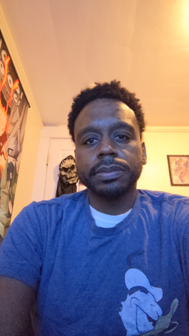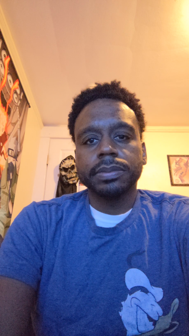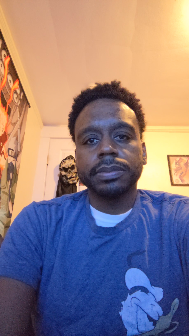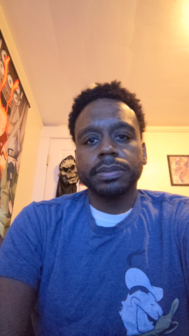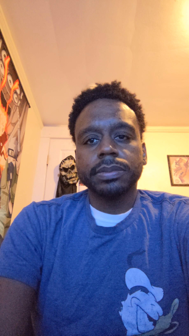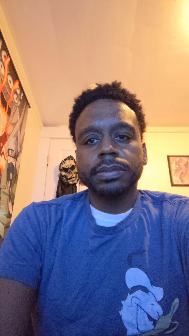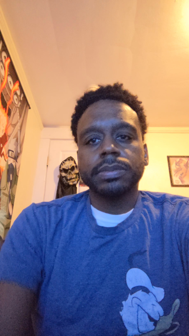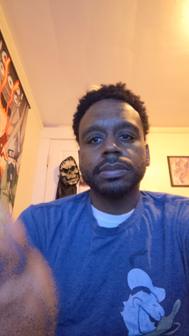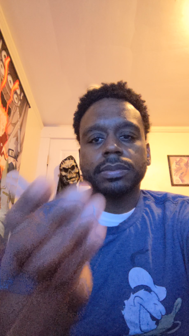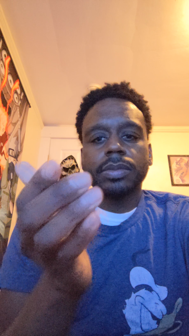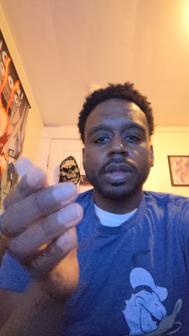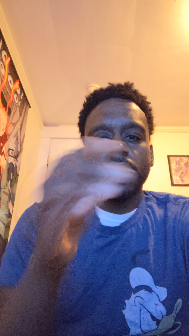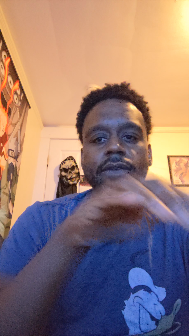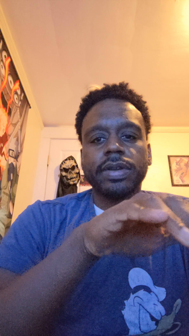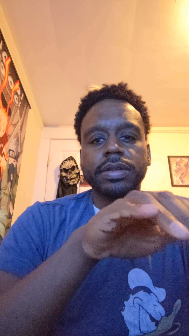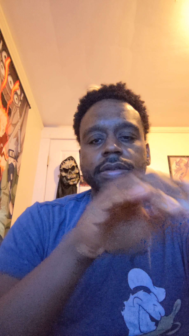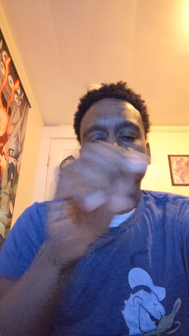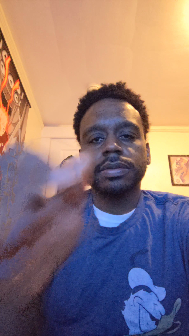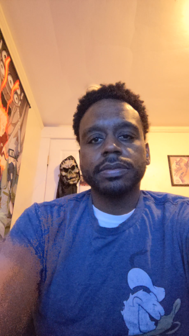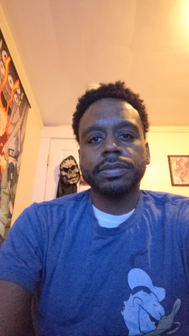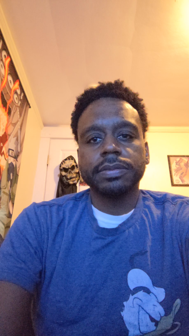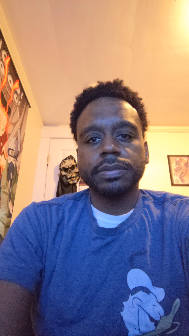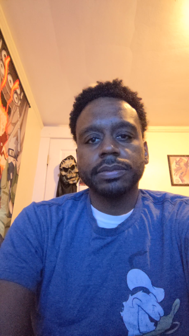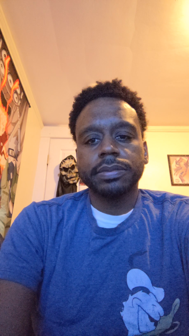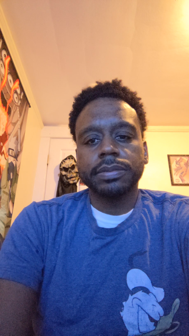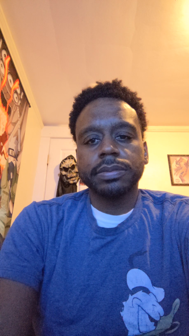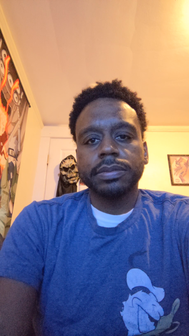cover